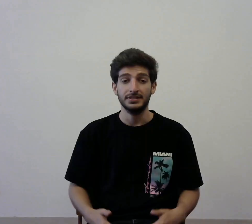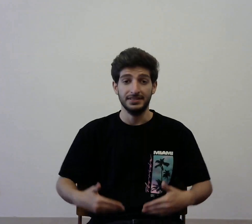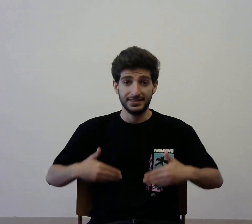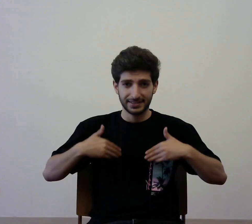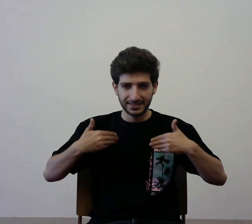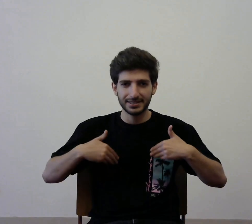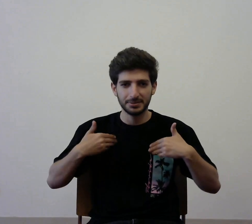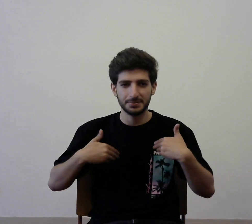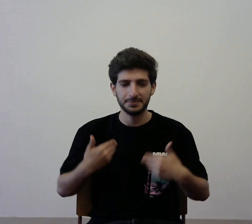salam